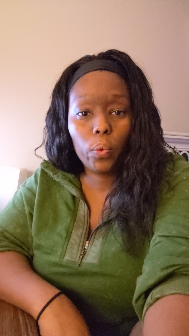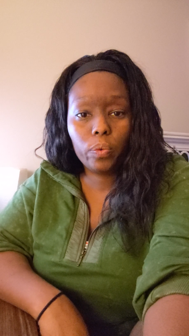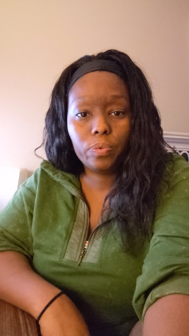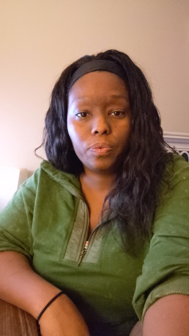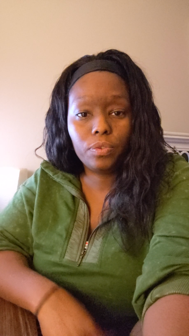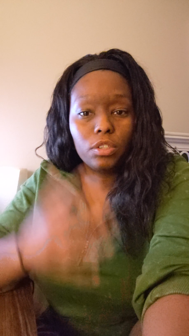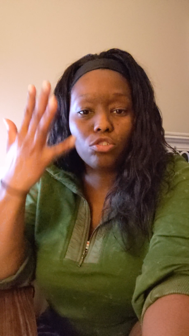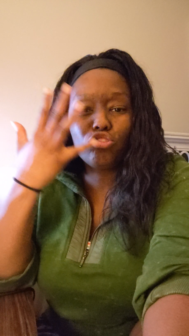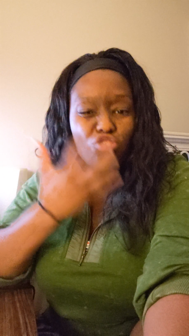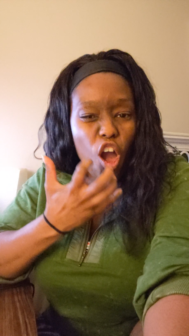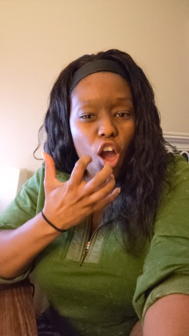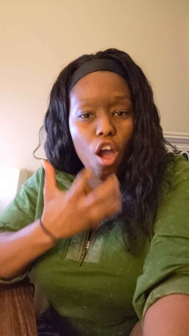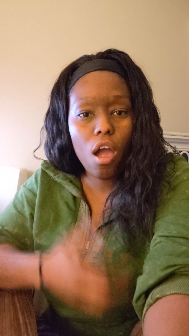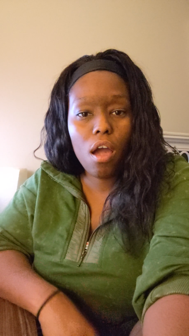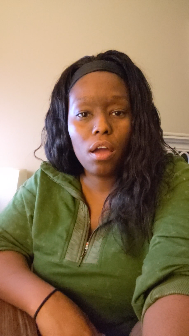dark